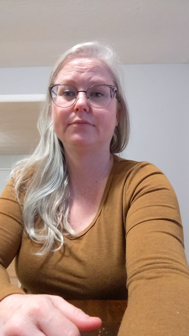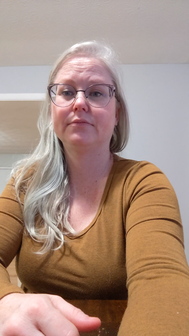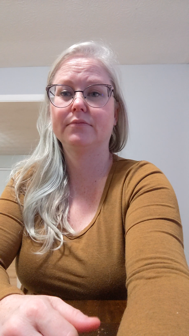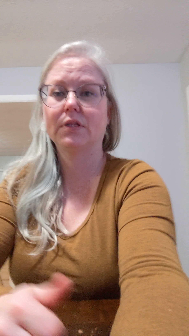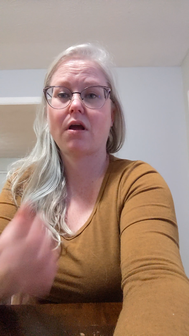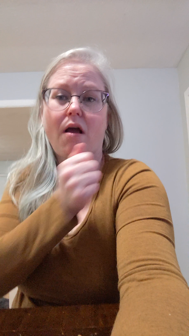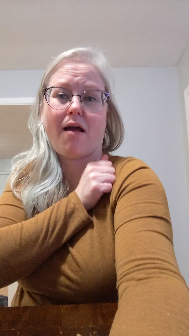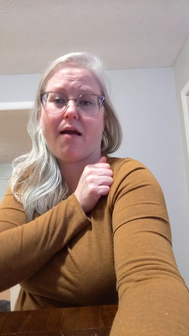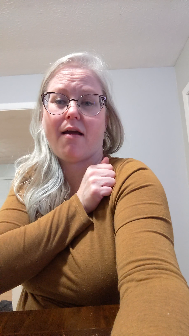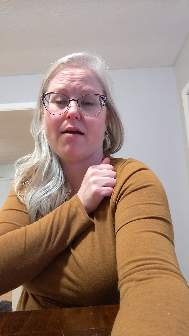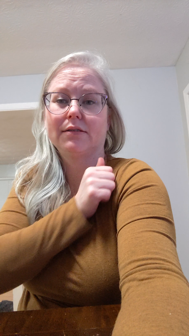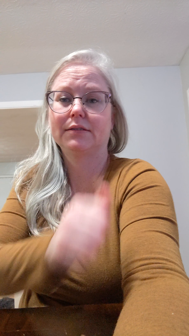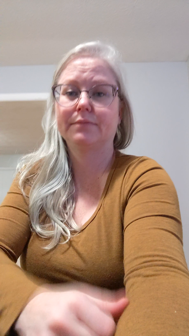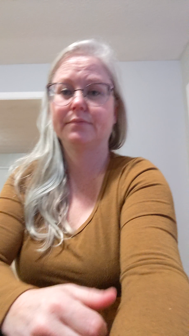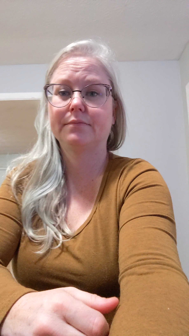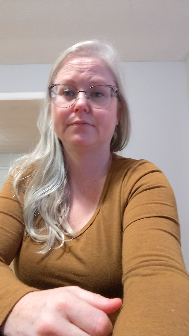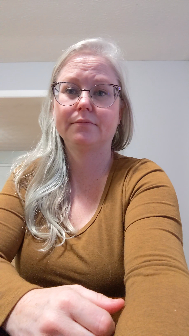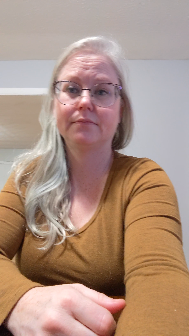hug